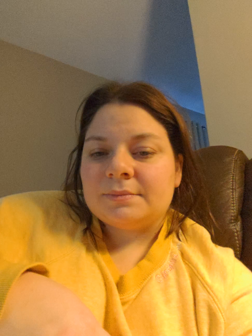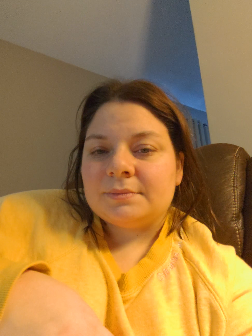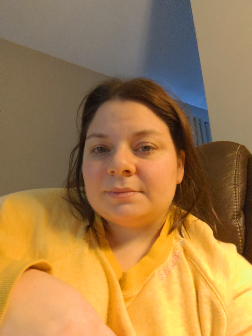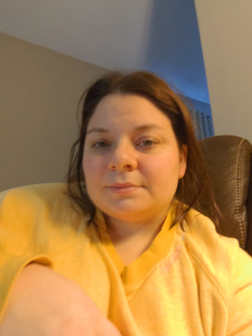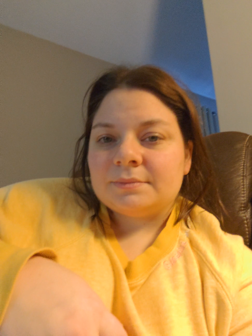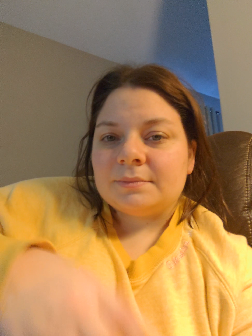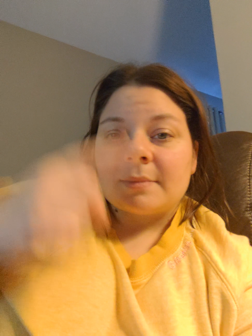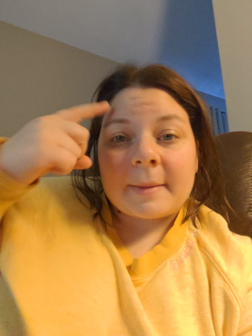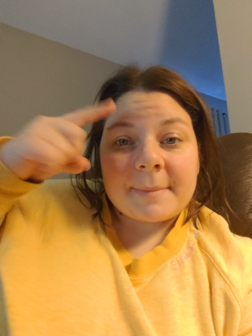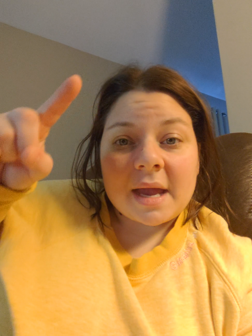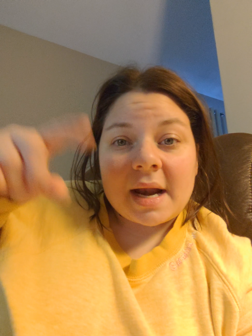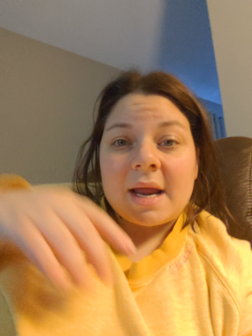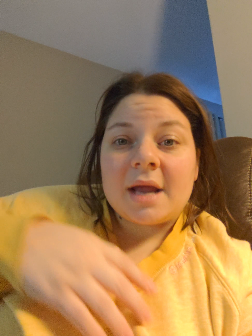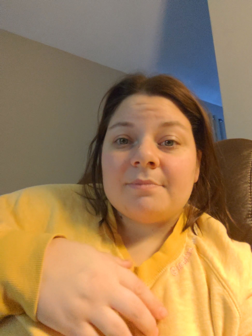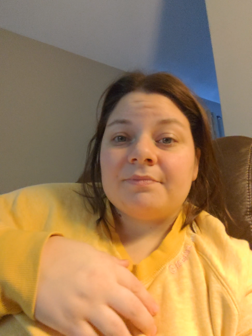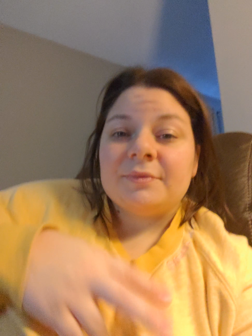penny